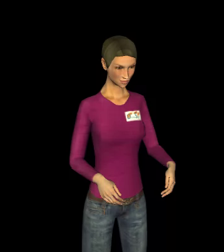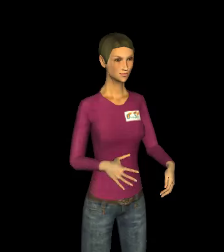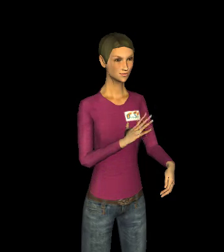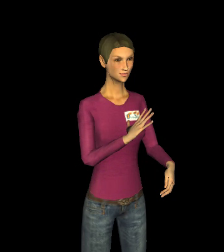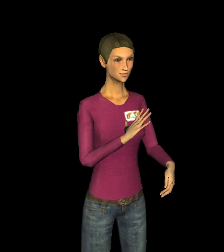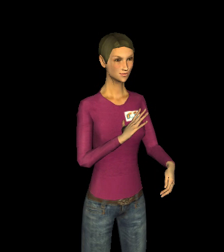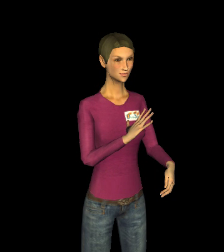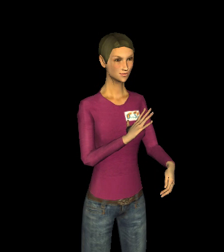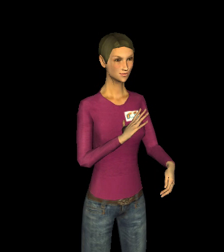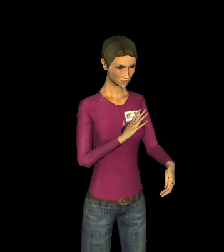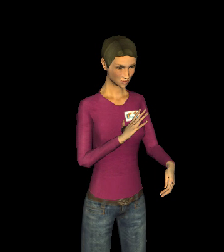يمتلك